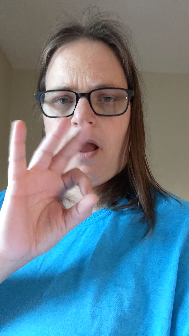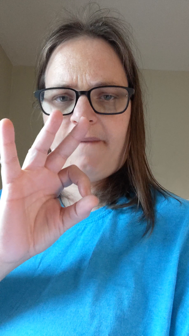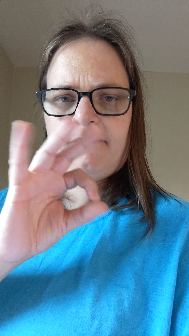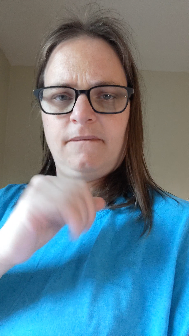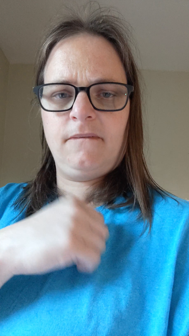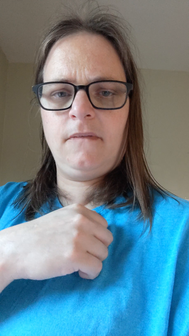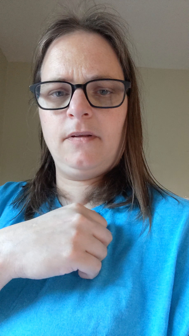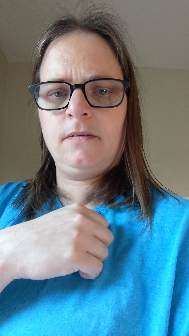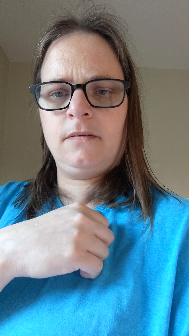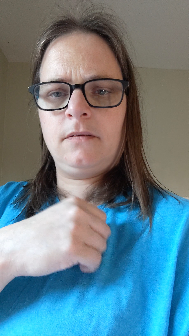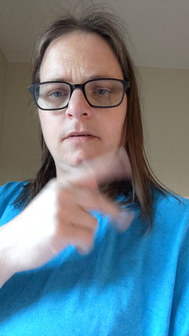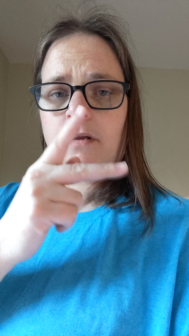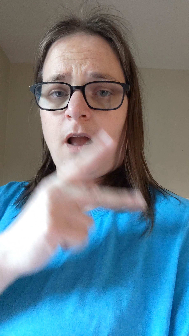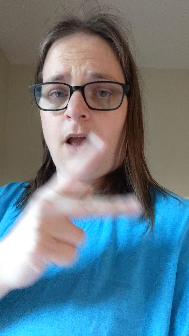careful